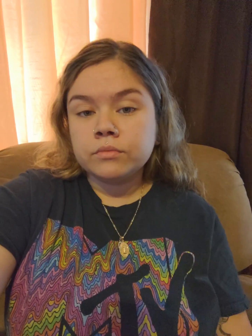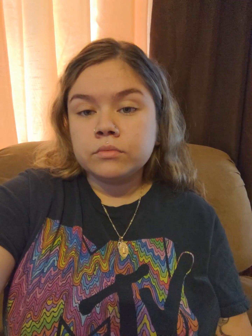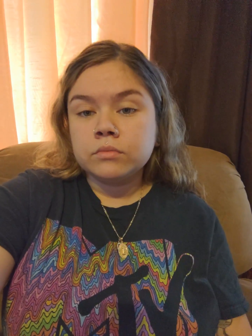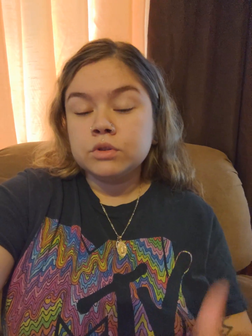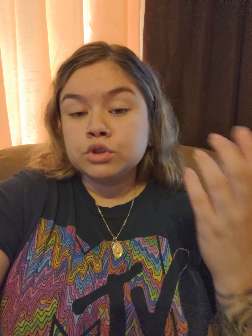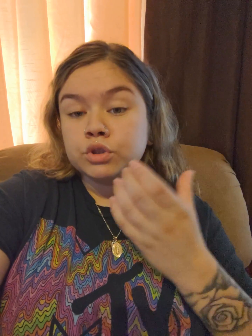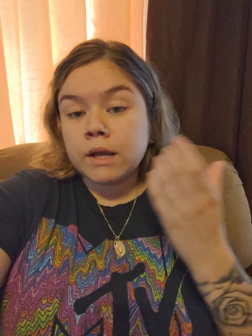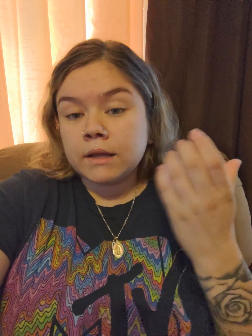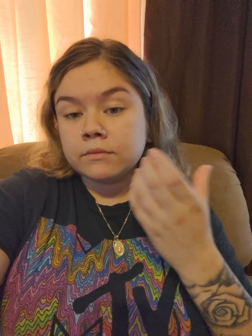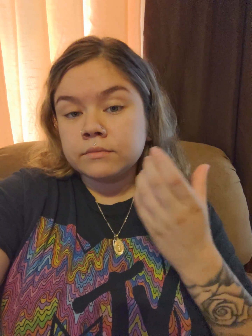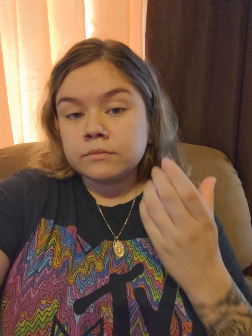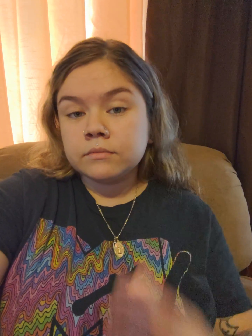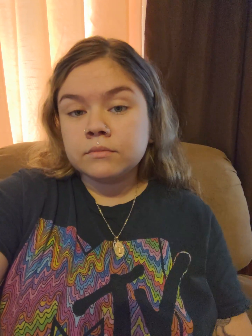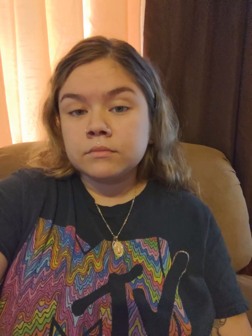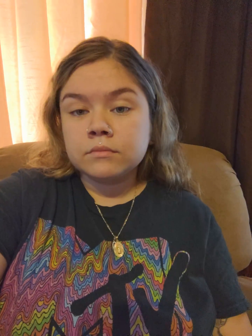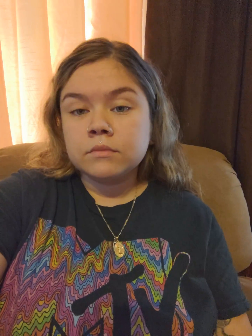shake